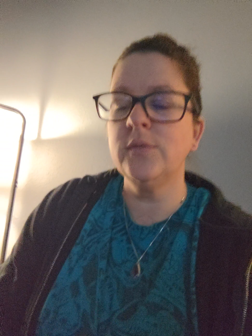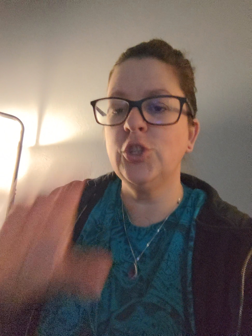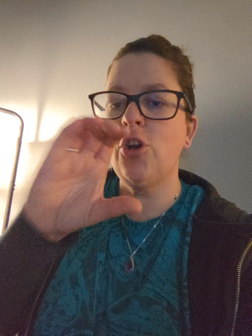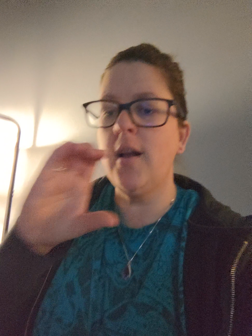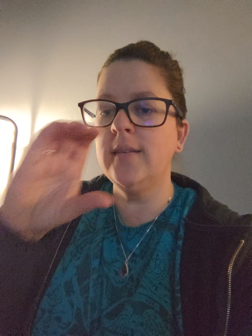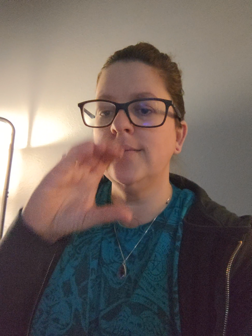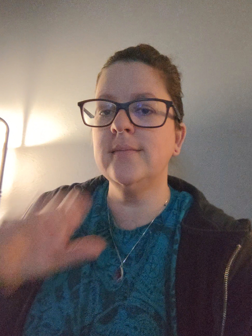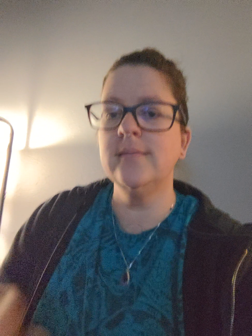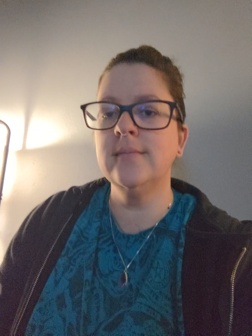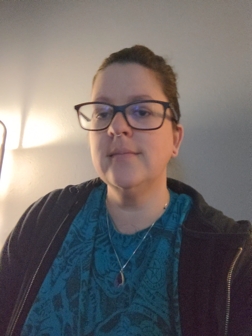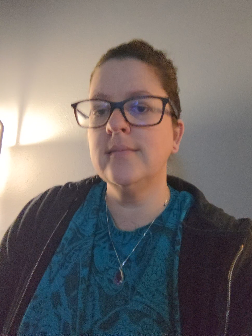chocolate